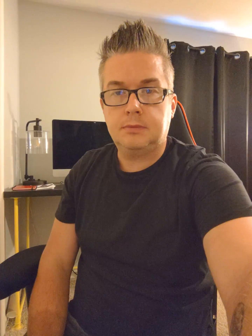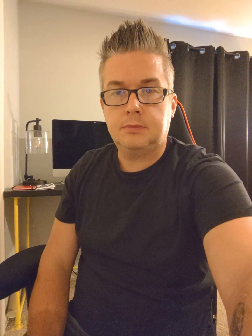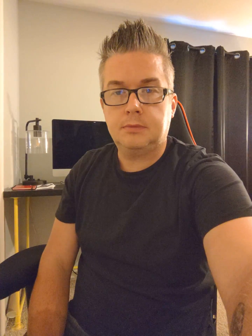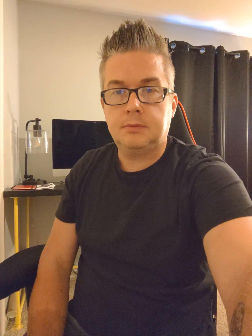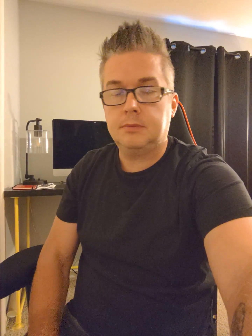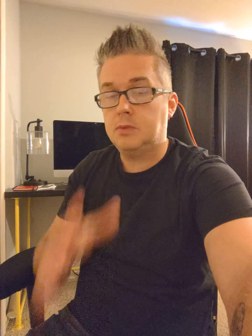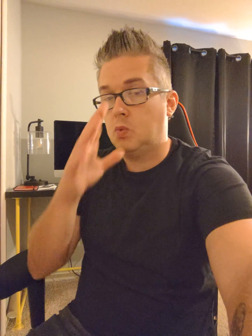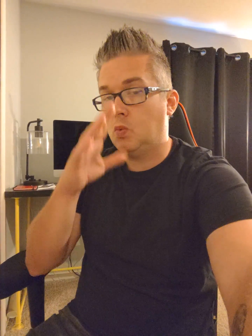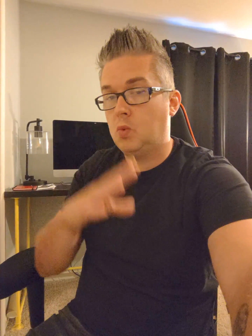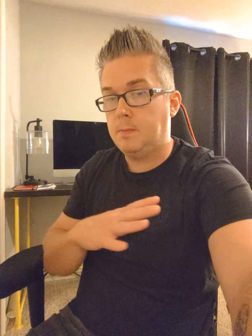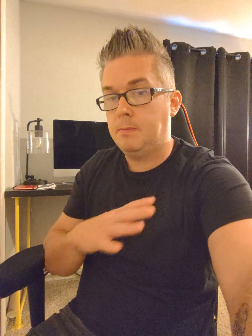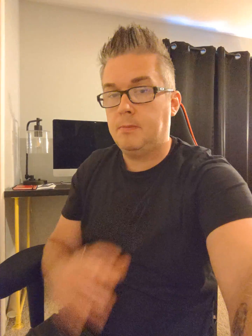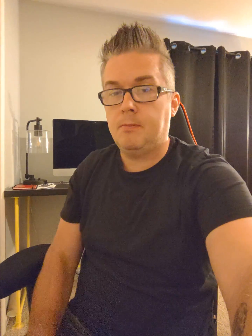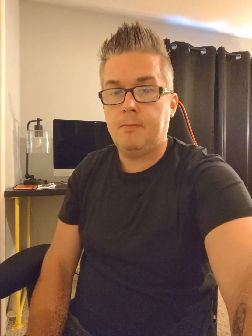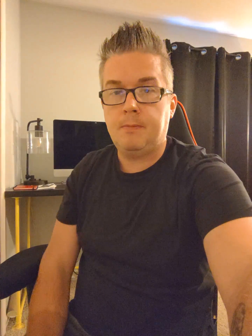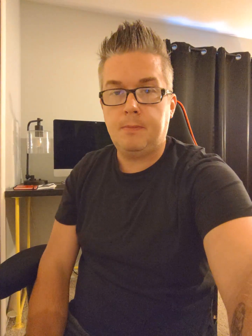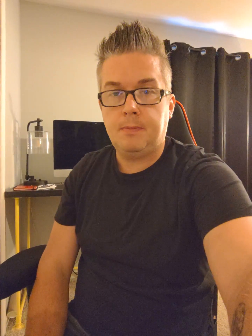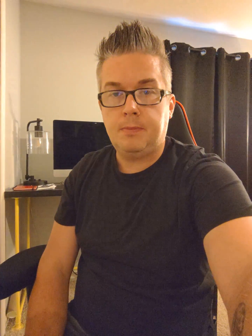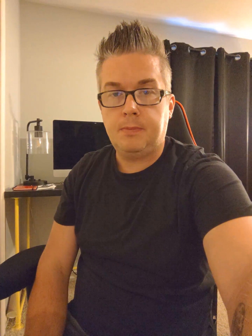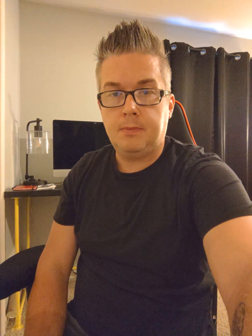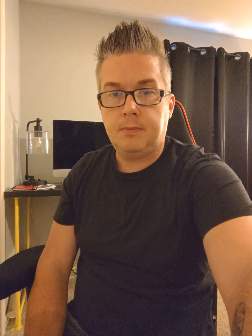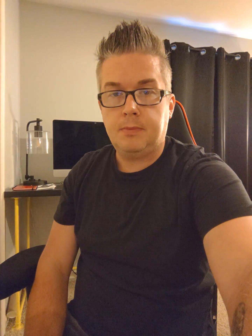lady